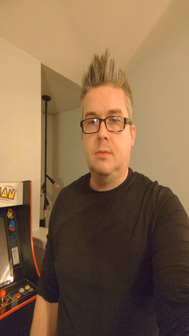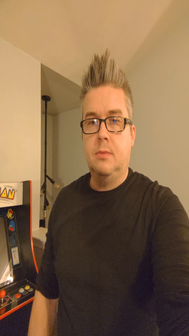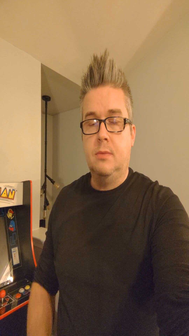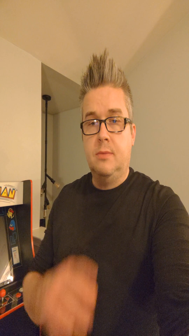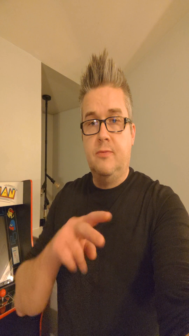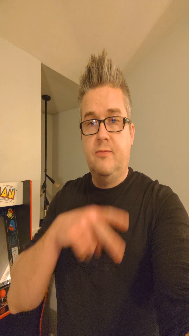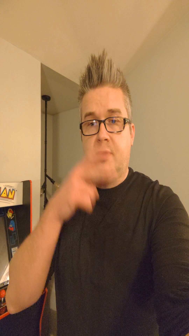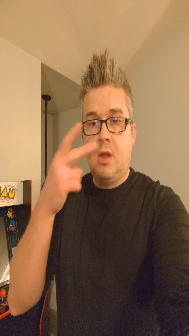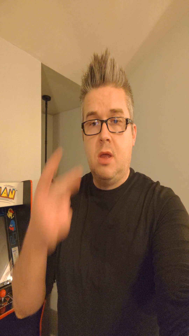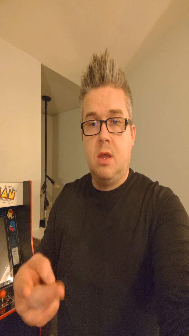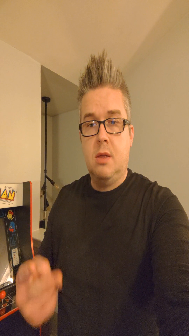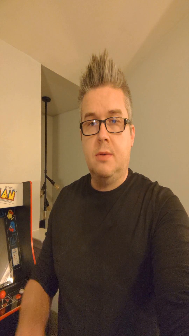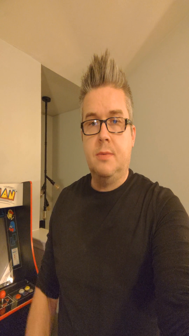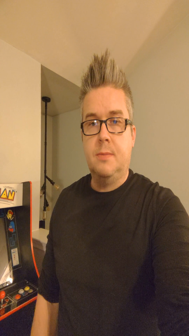fall